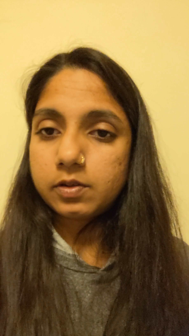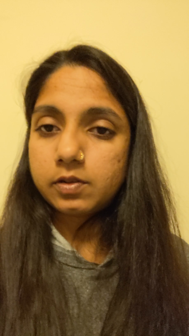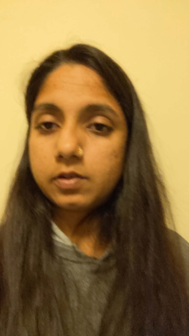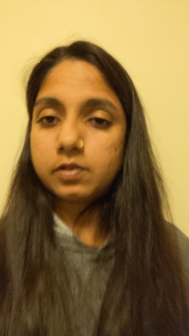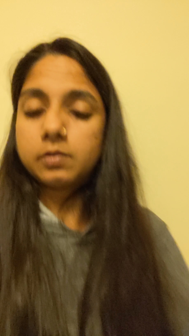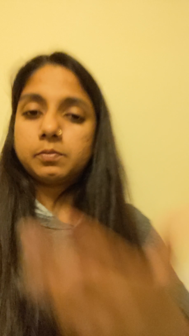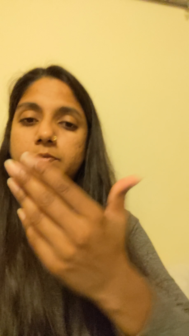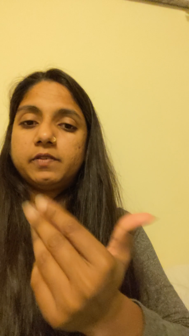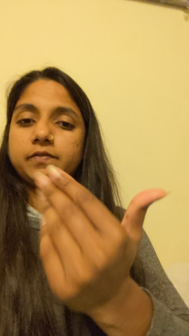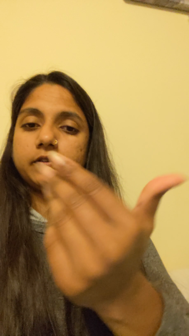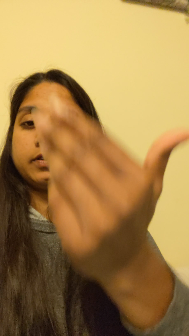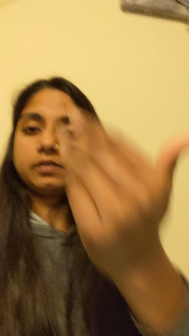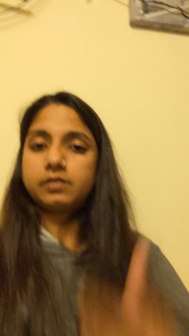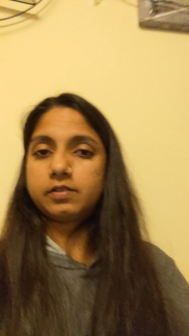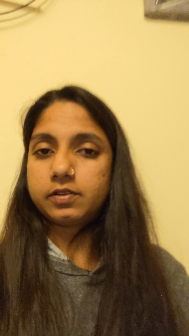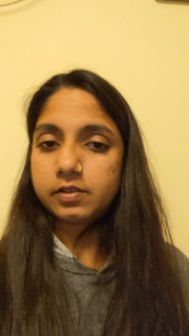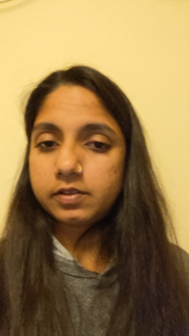butterfly